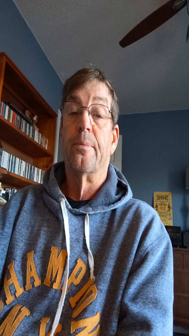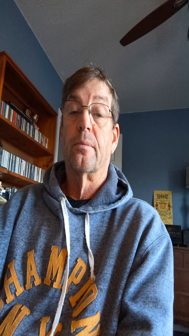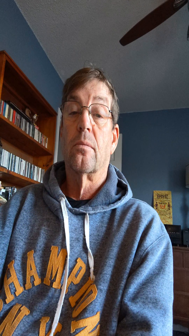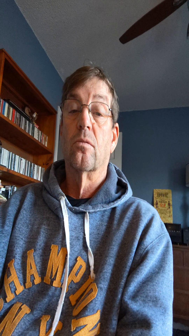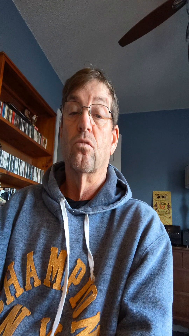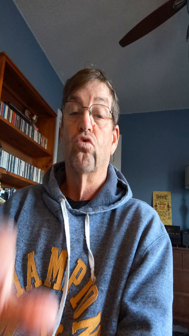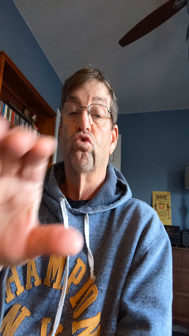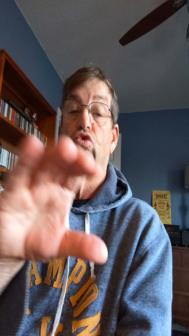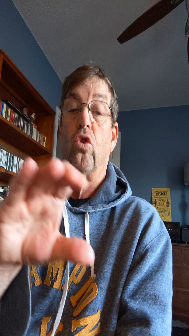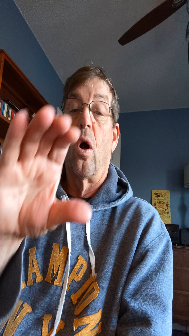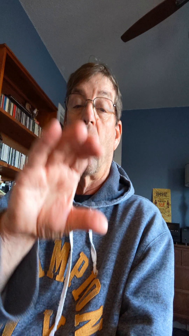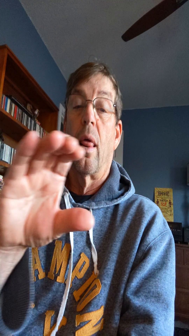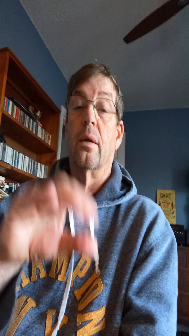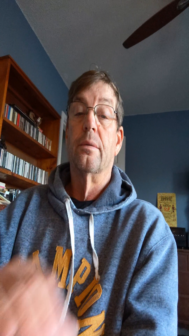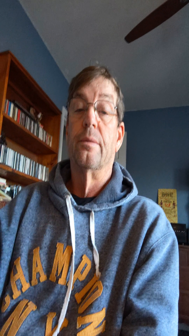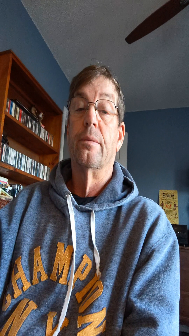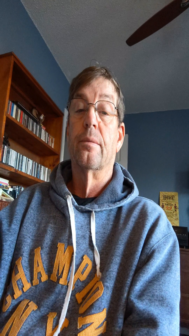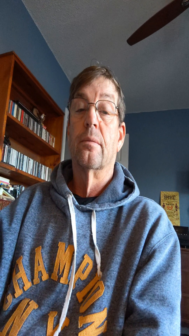chocolate